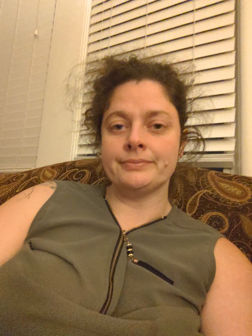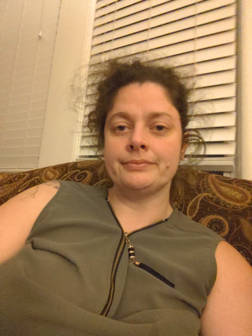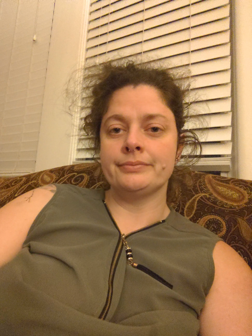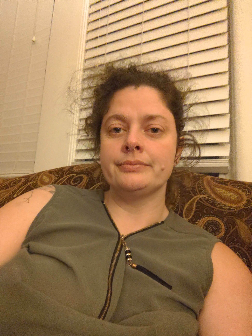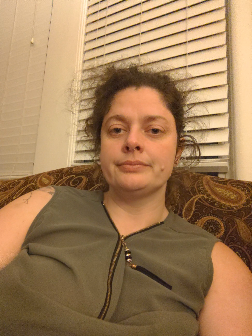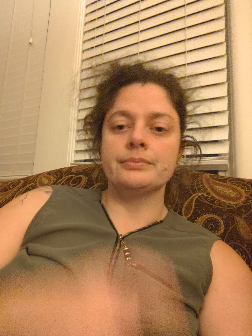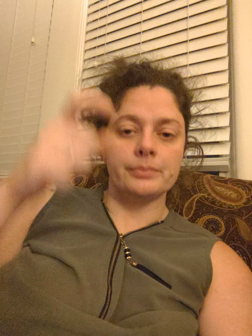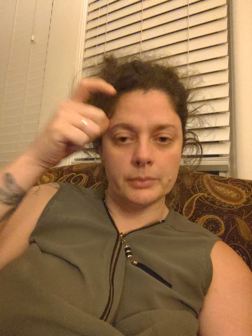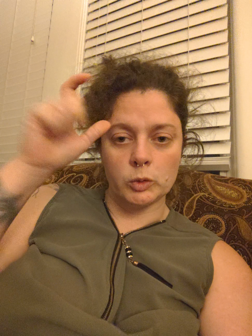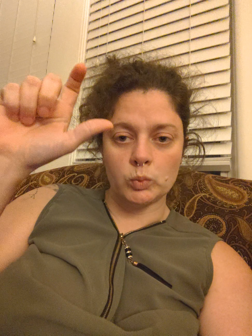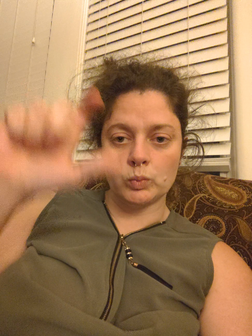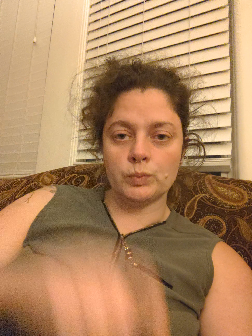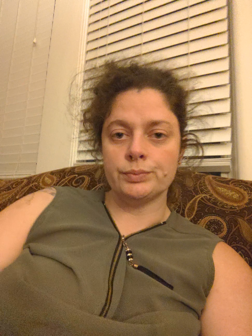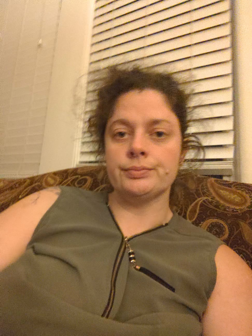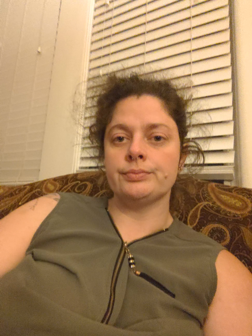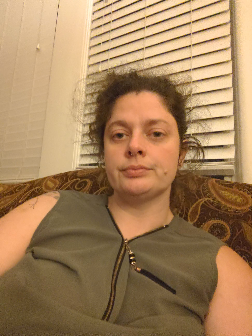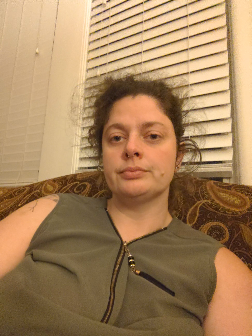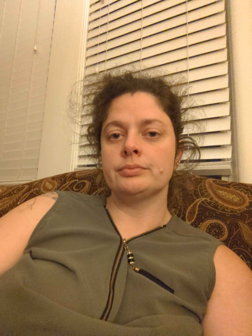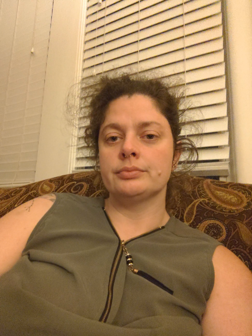moon